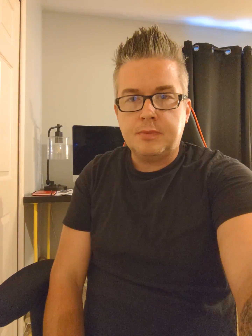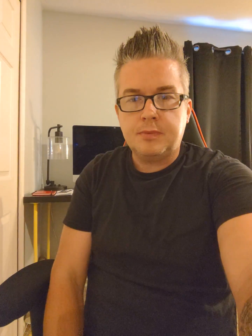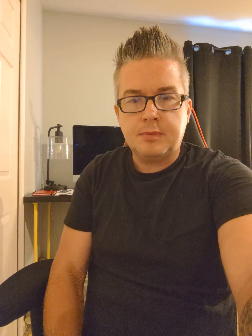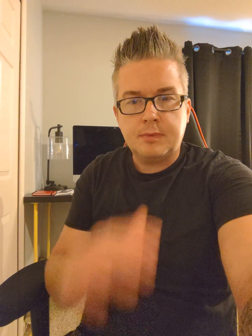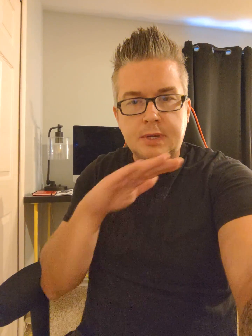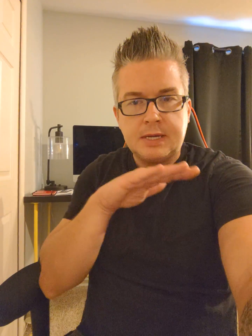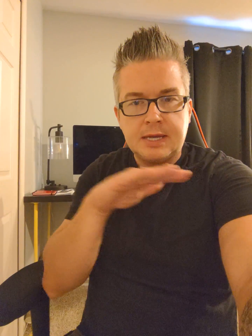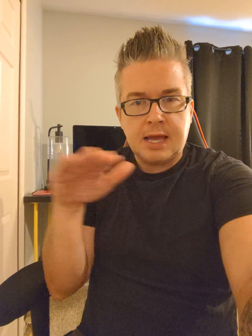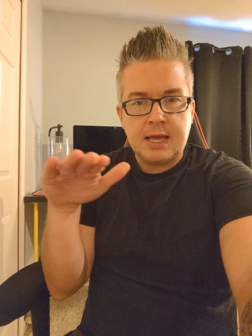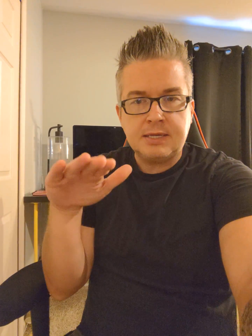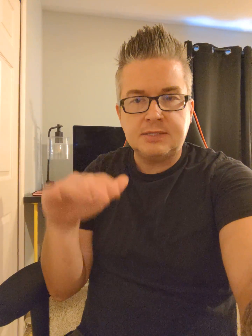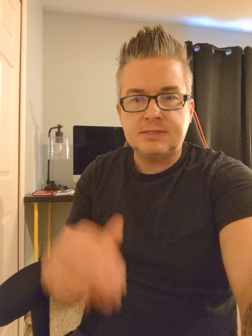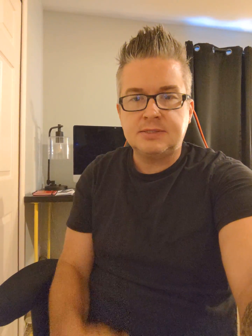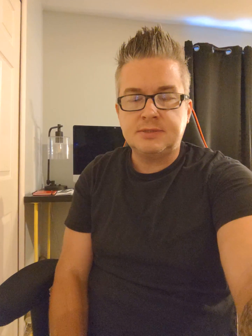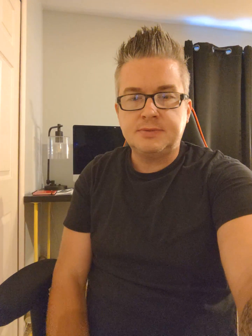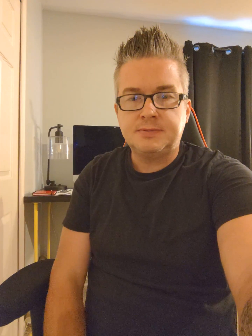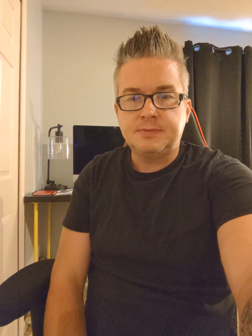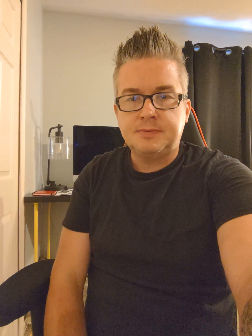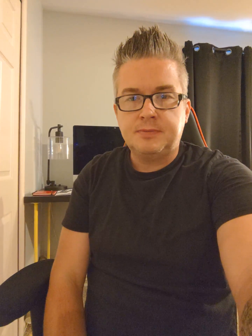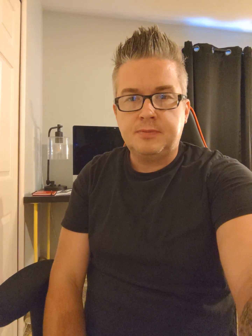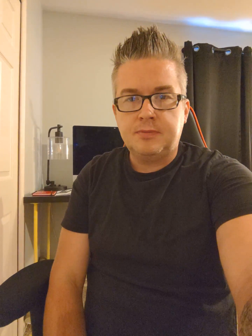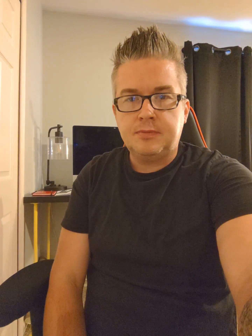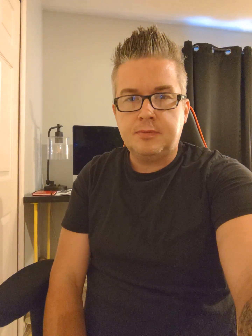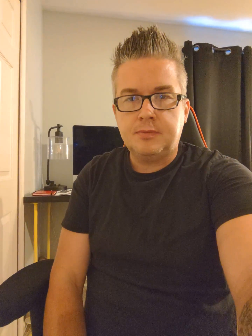nice